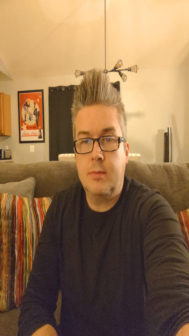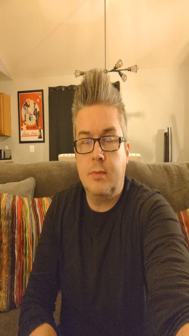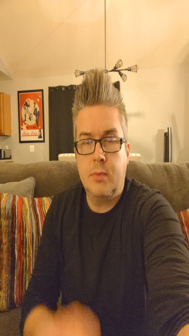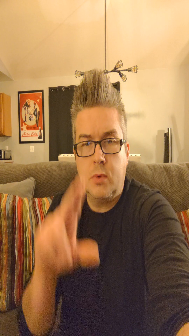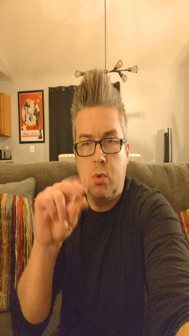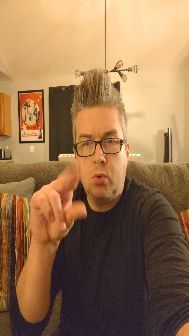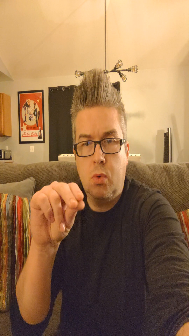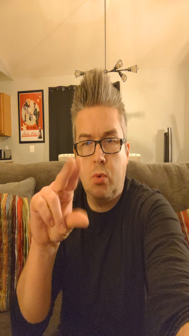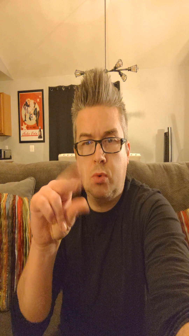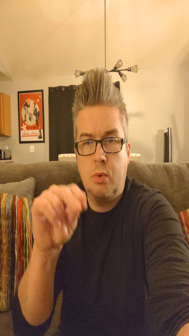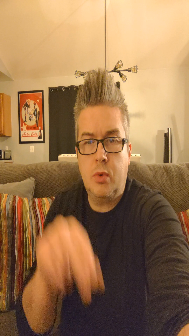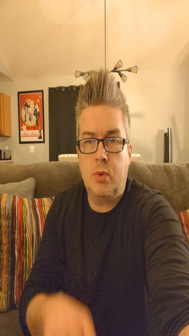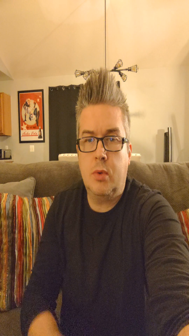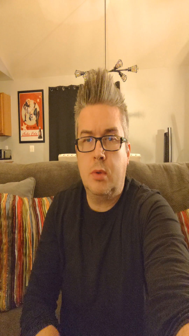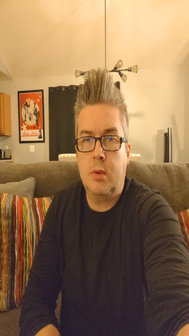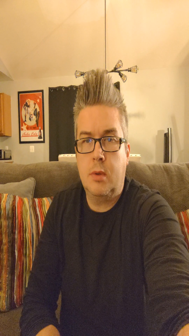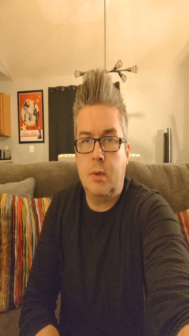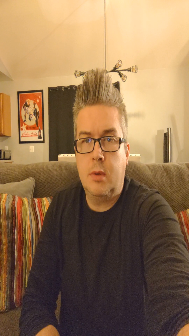no